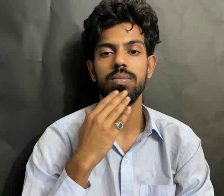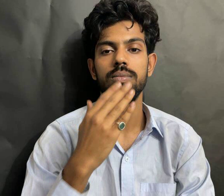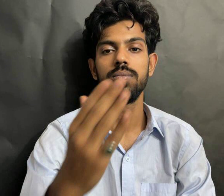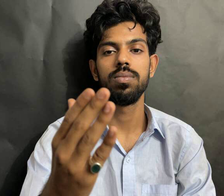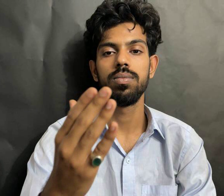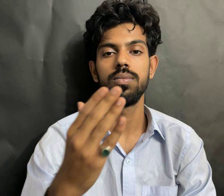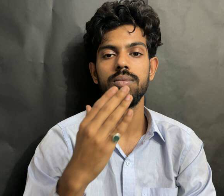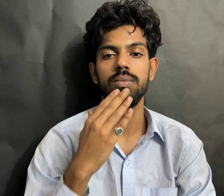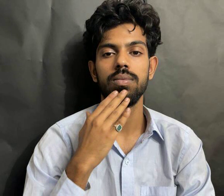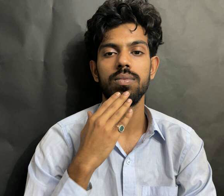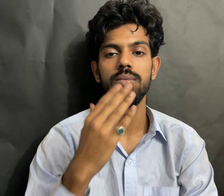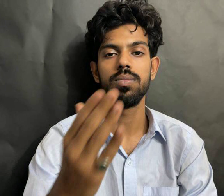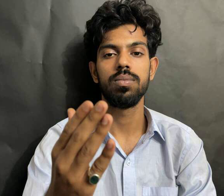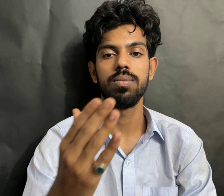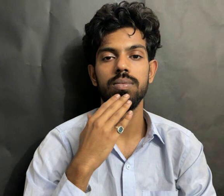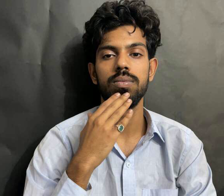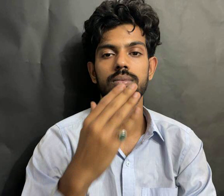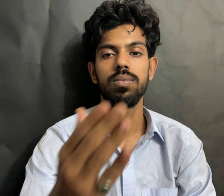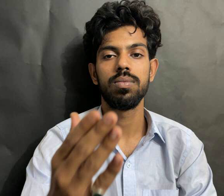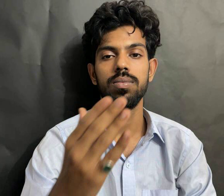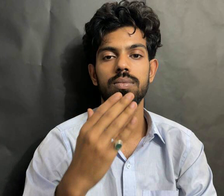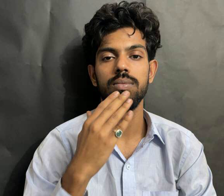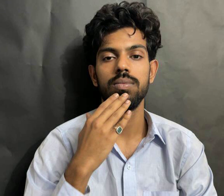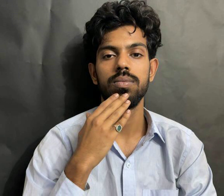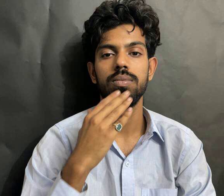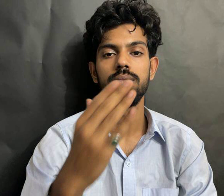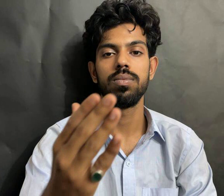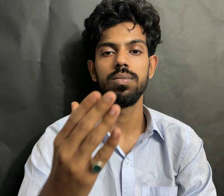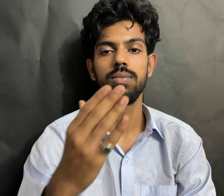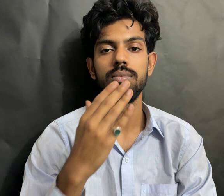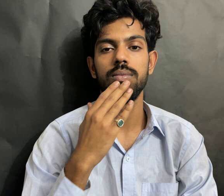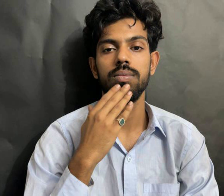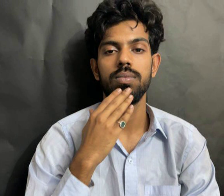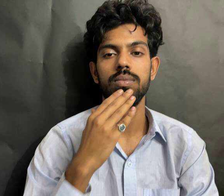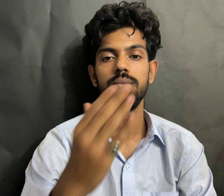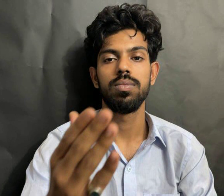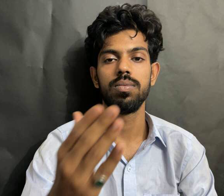thank you